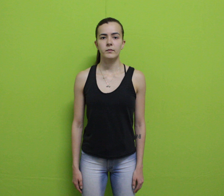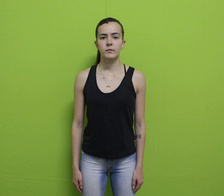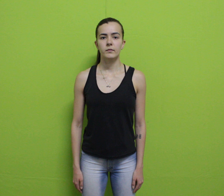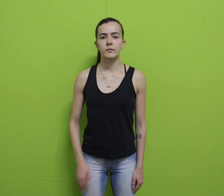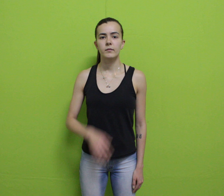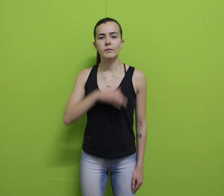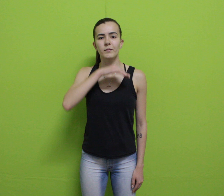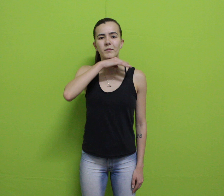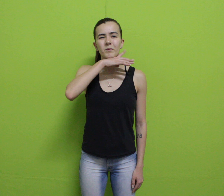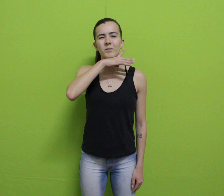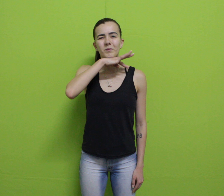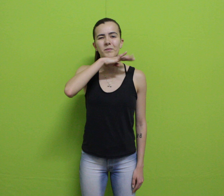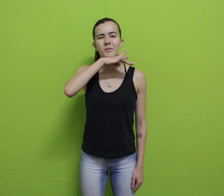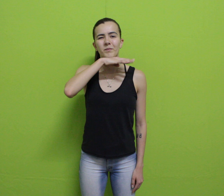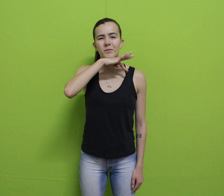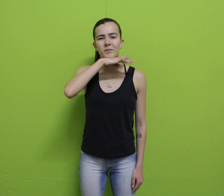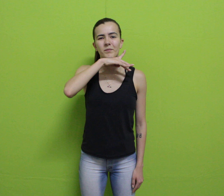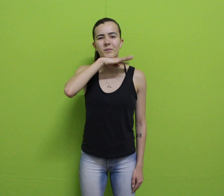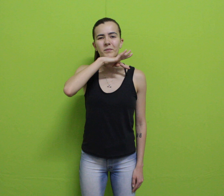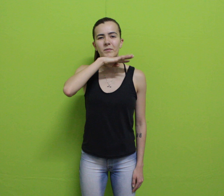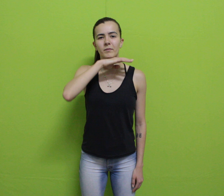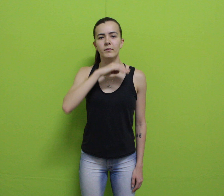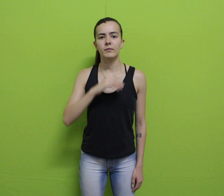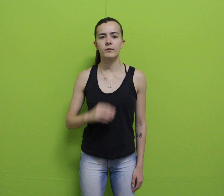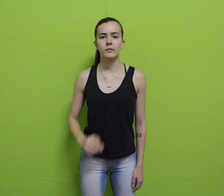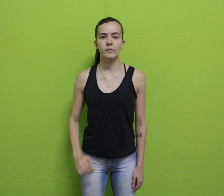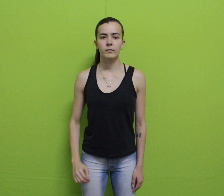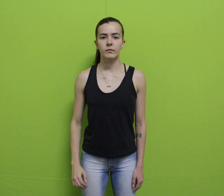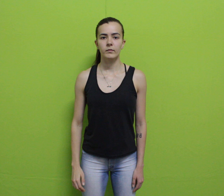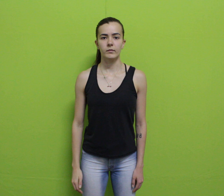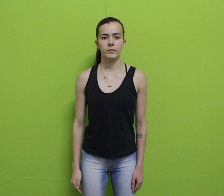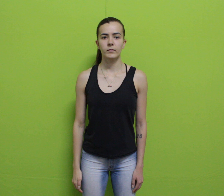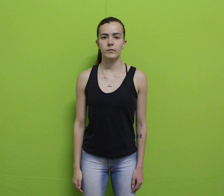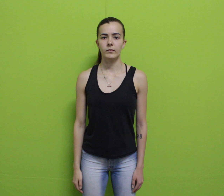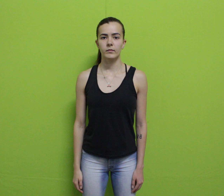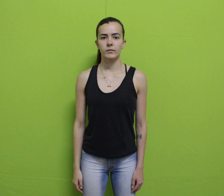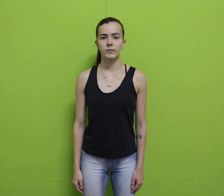ruim